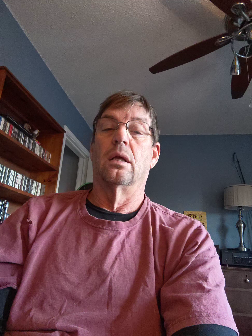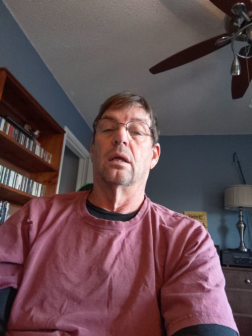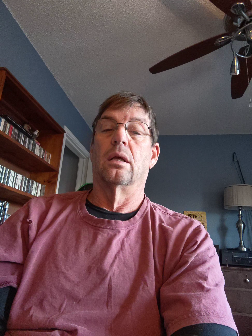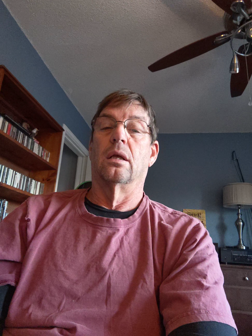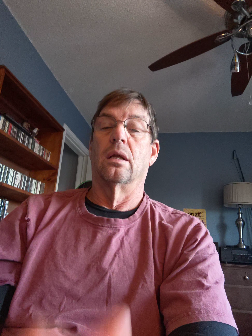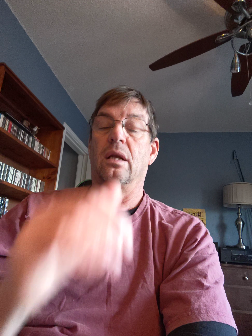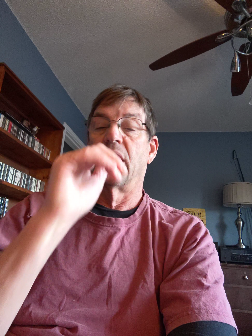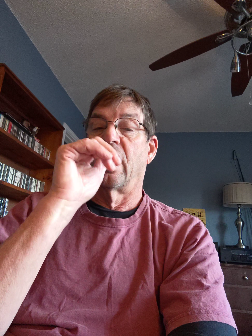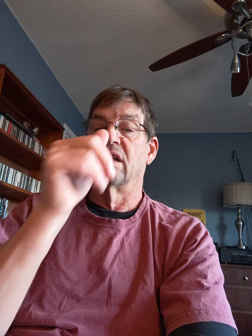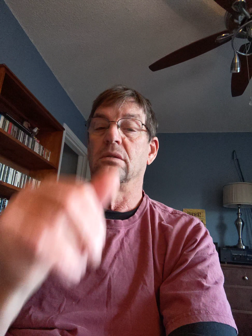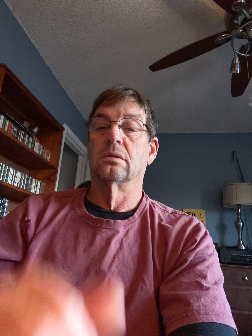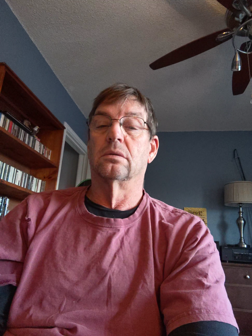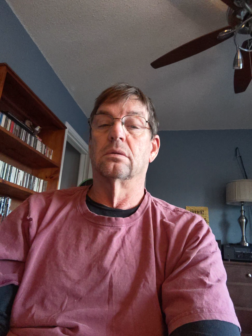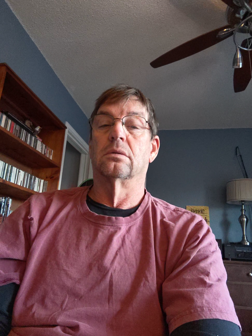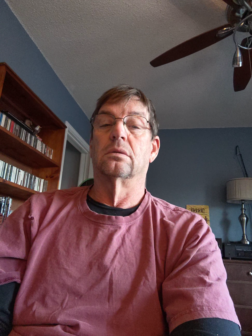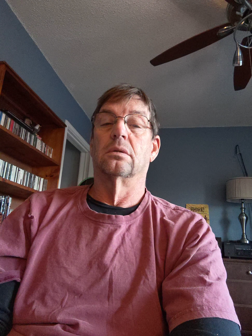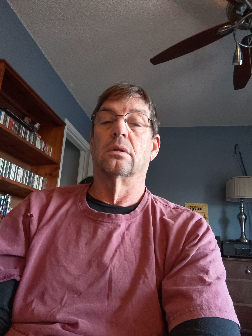nuts